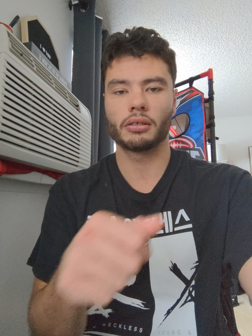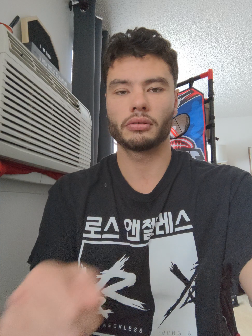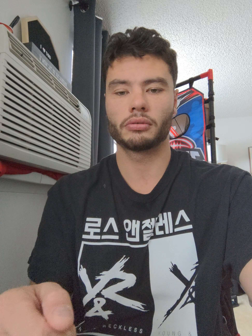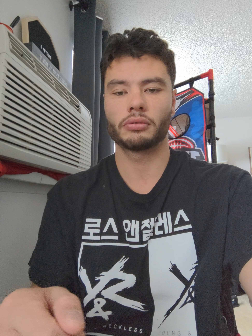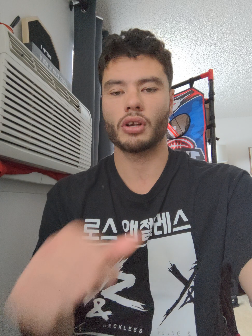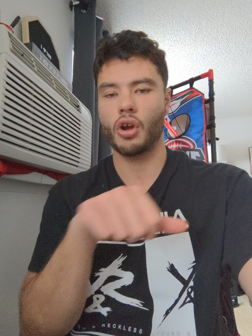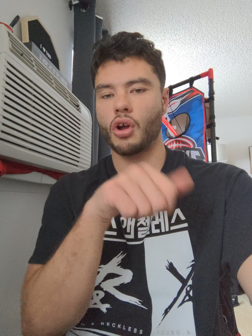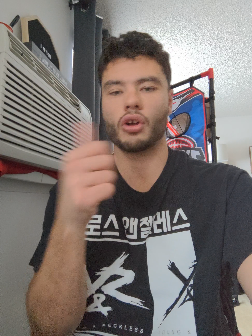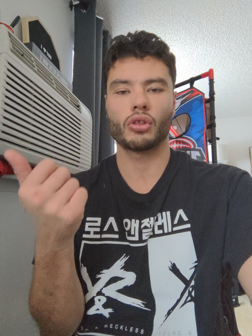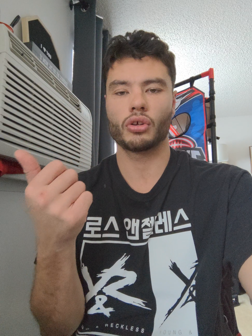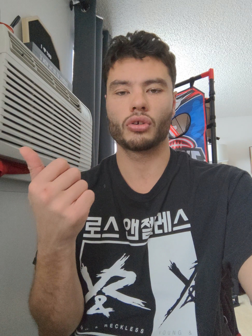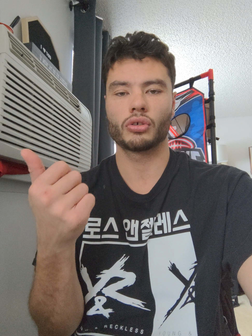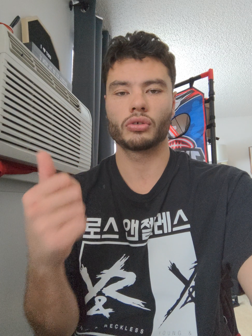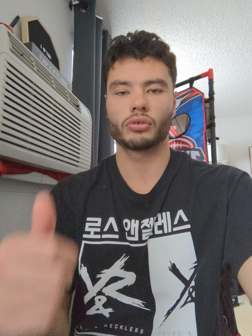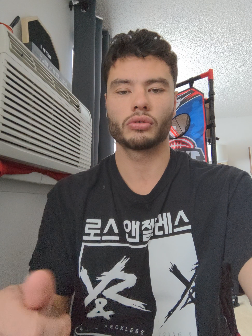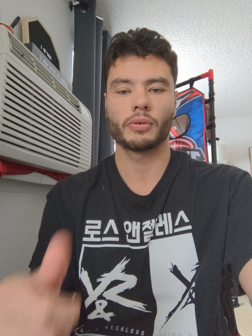another